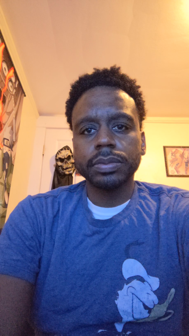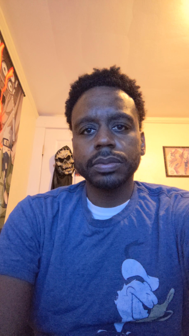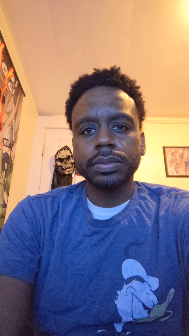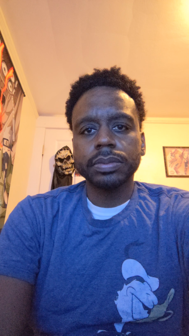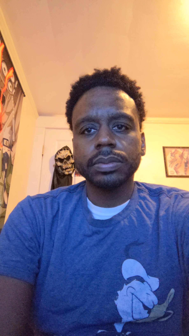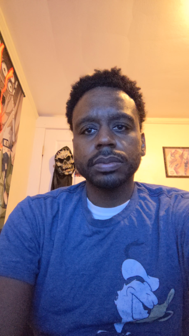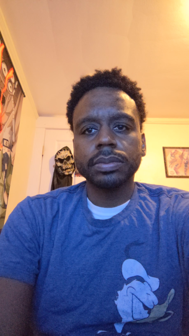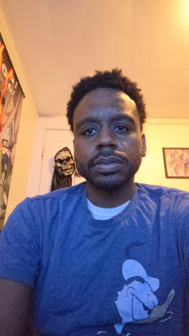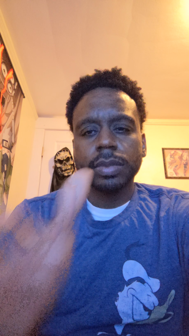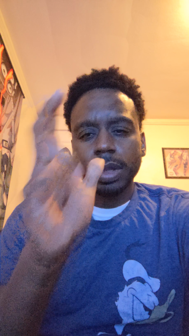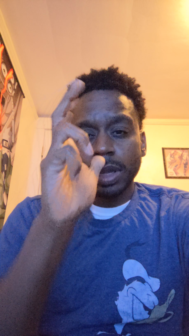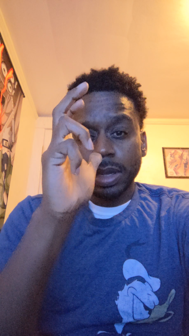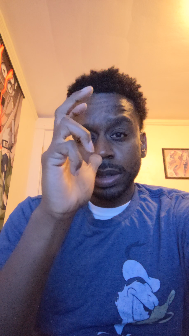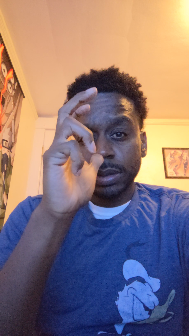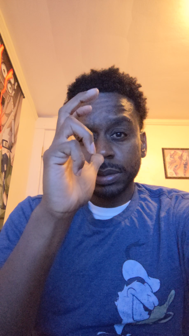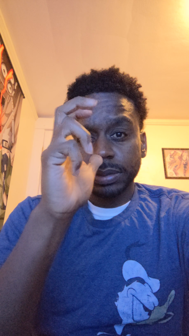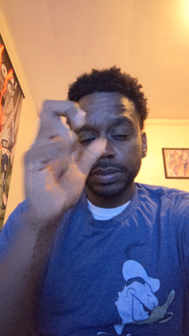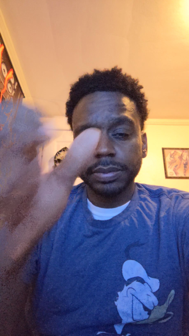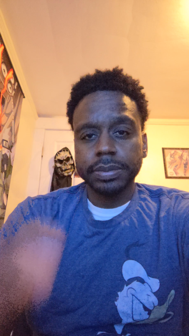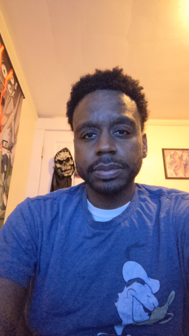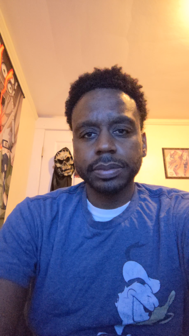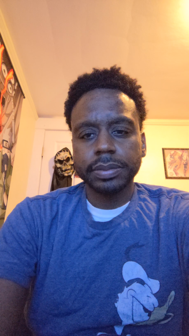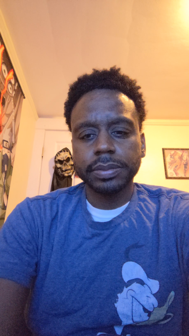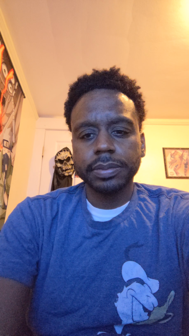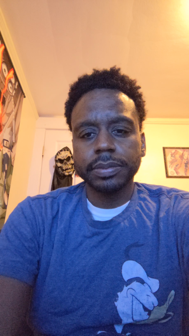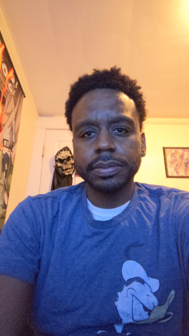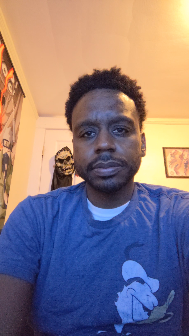ant